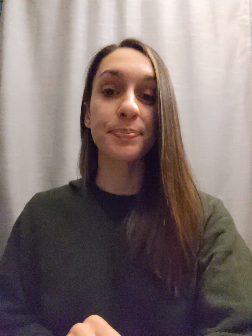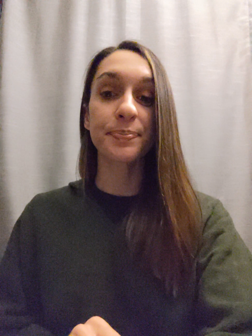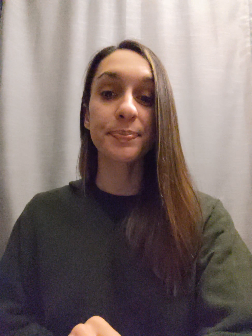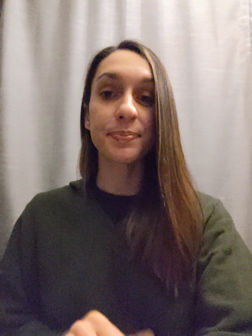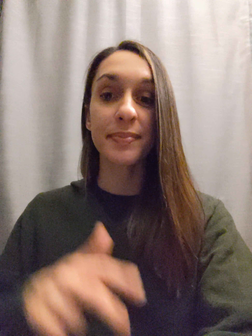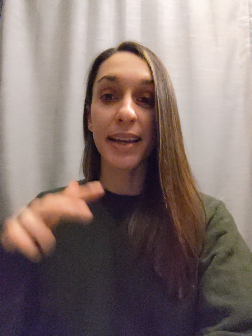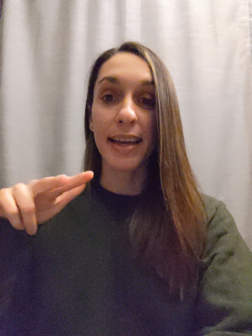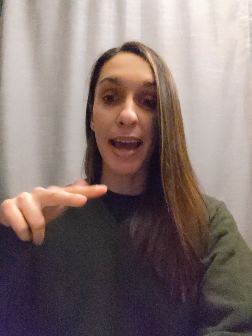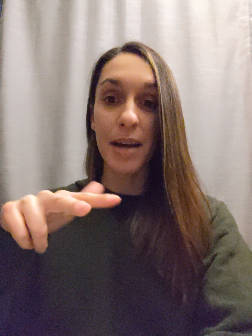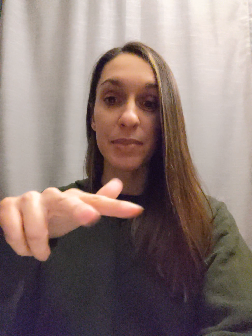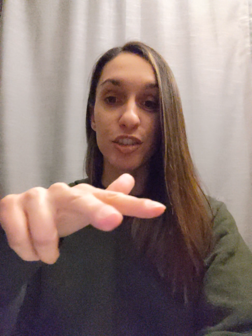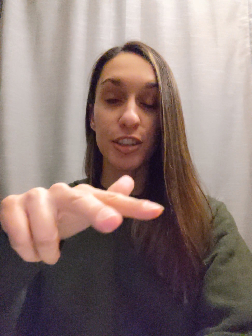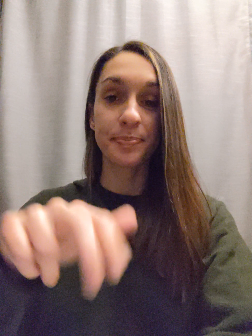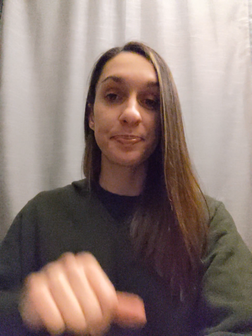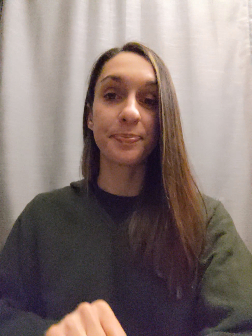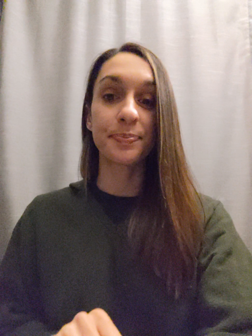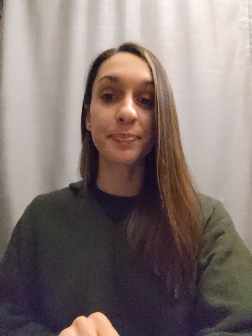helicopter